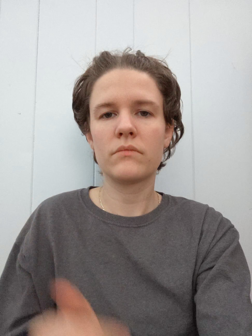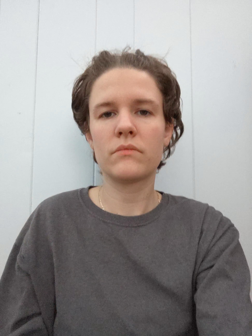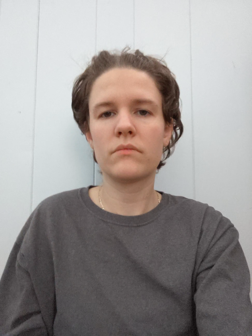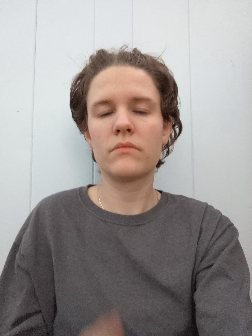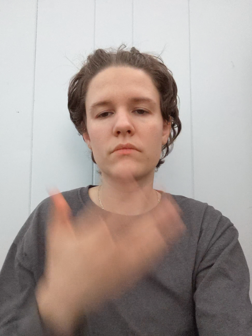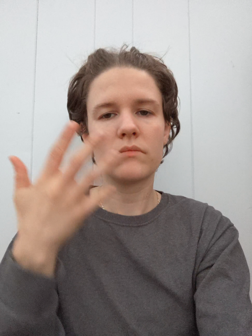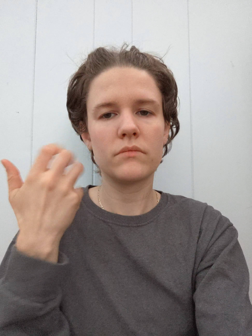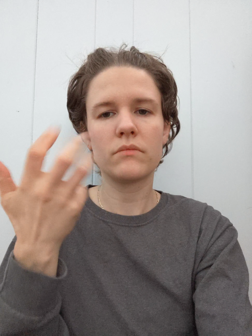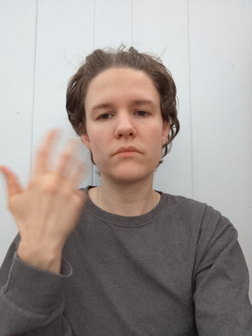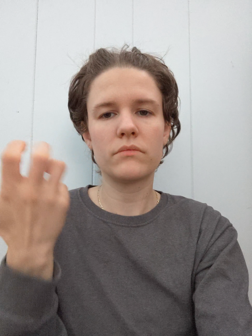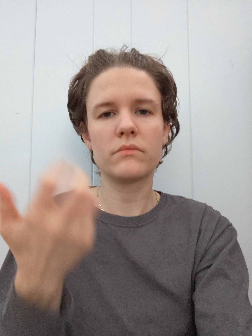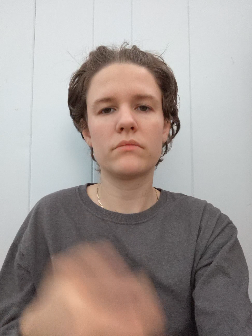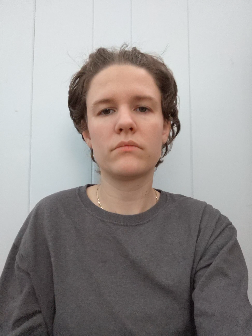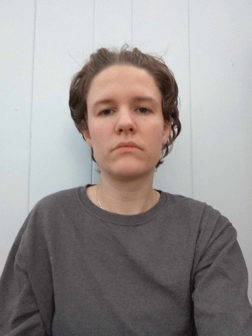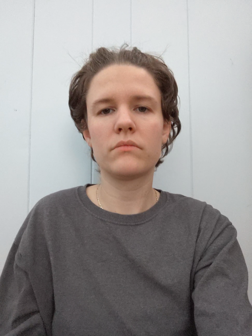tiger